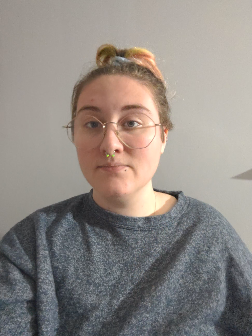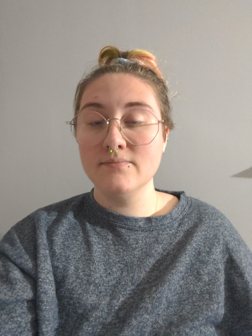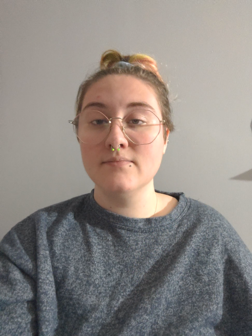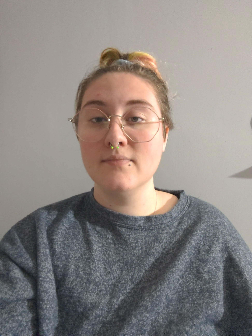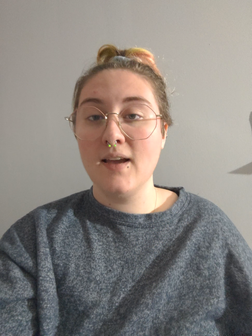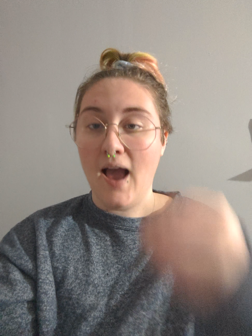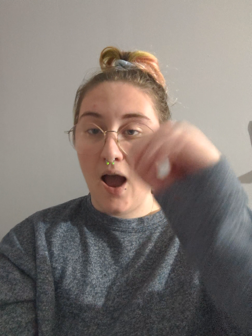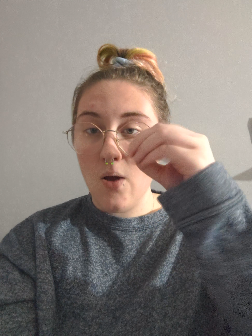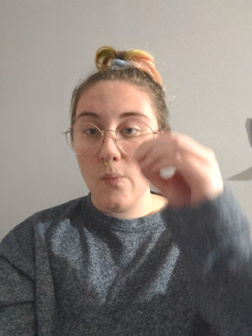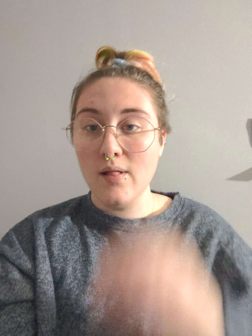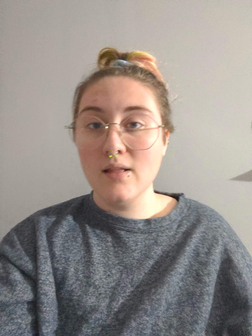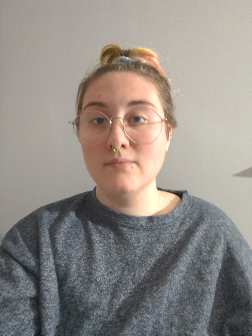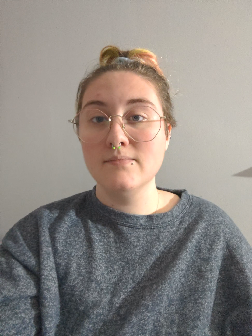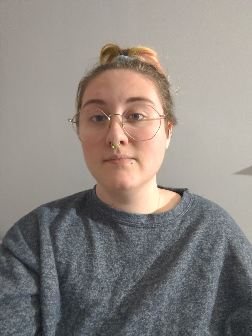owl